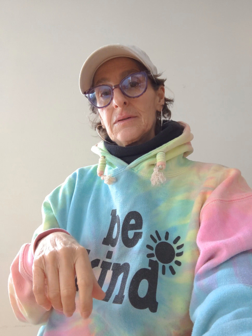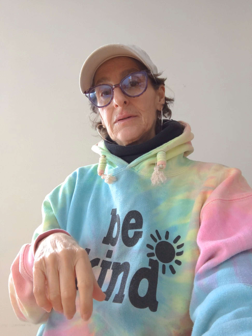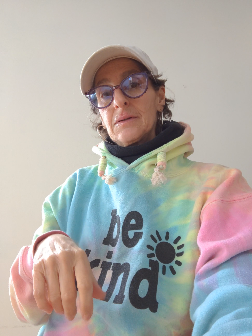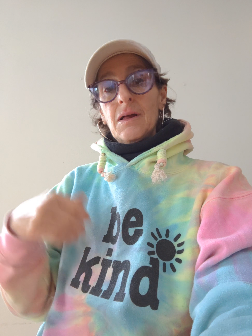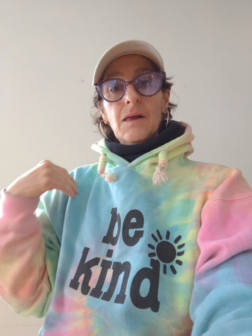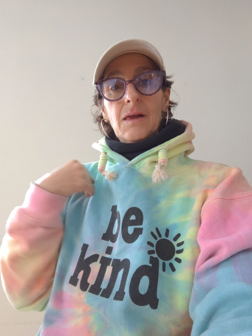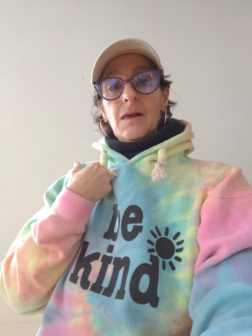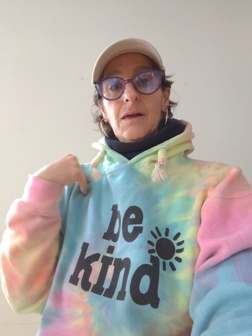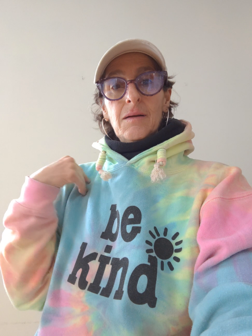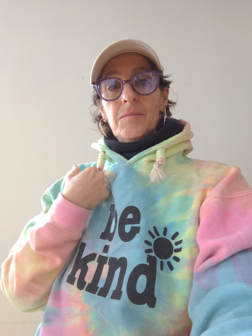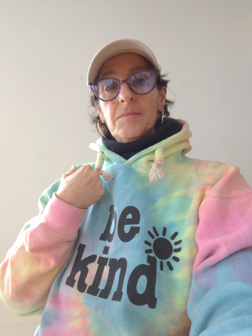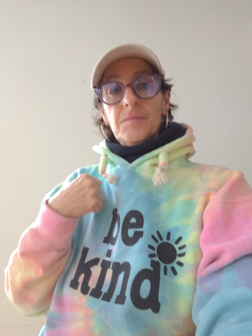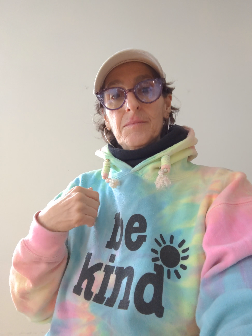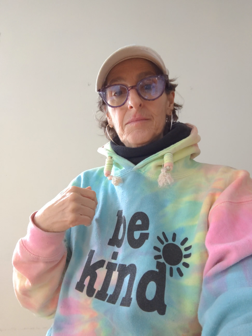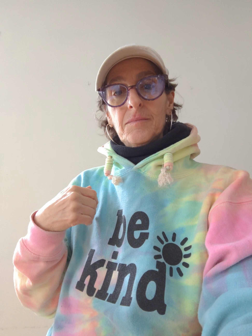animal